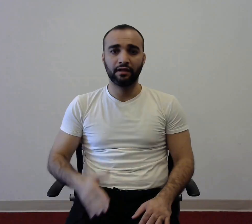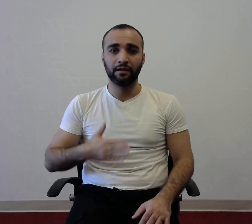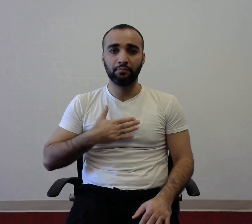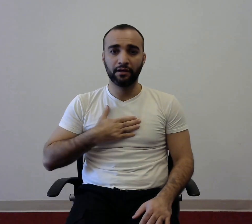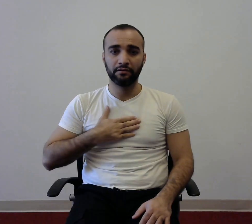mən